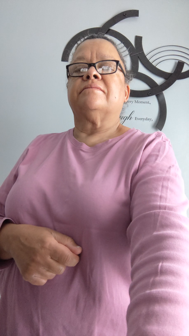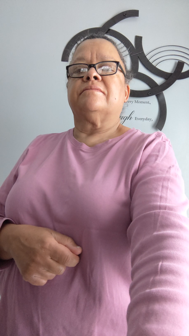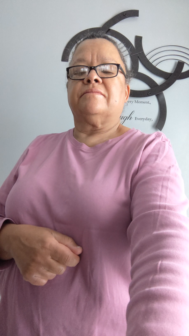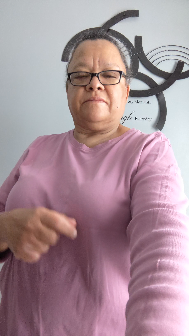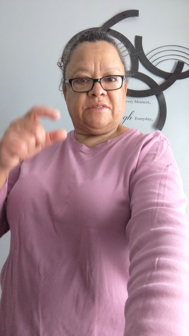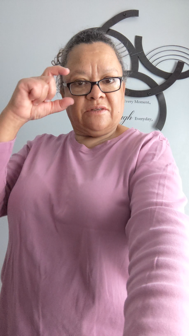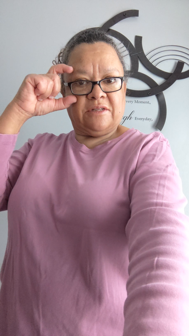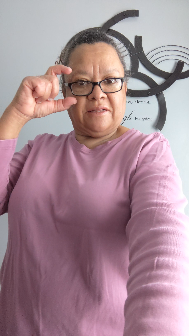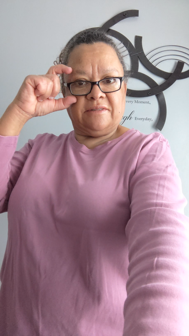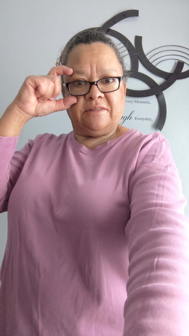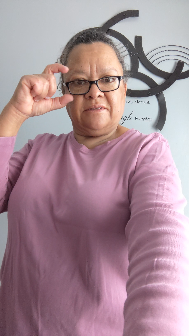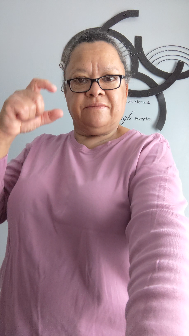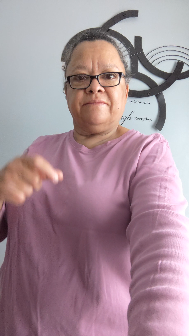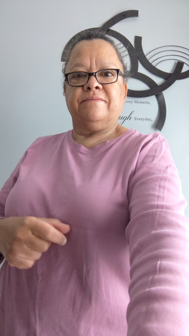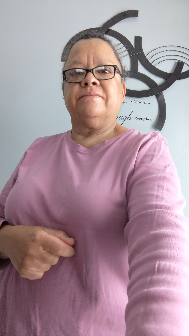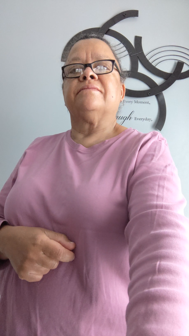glasses